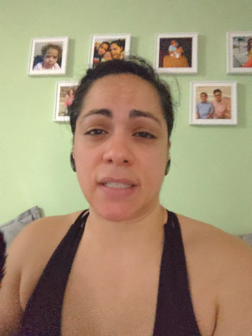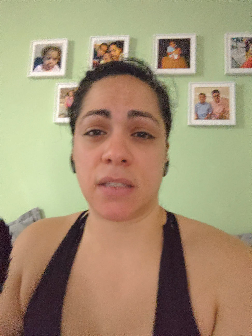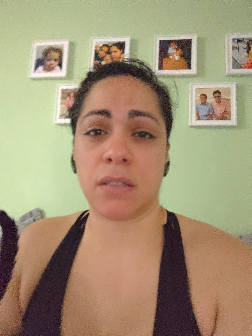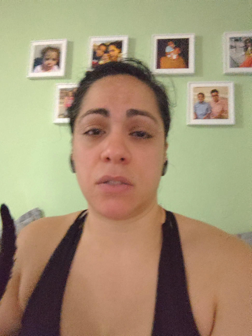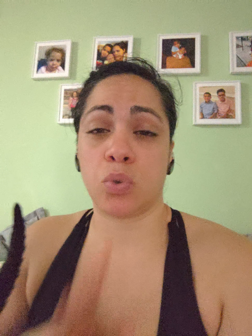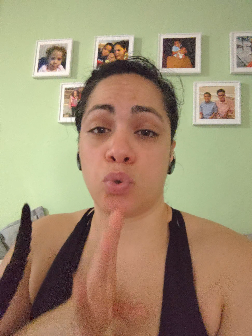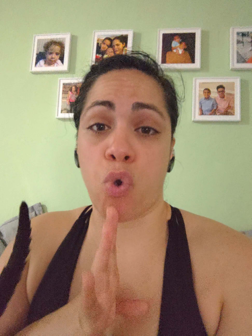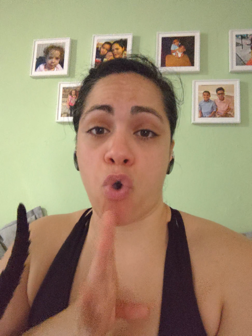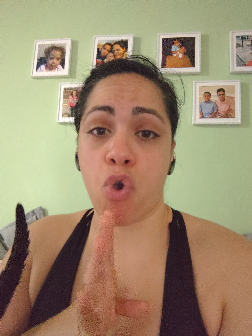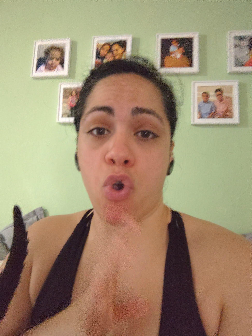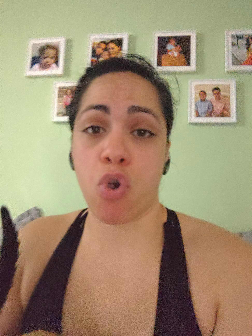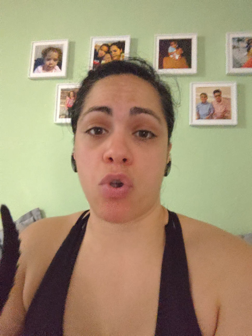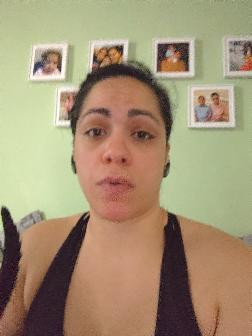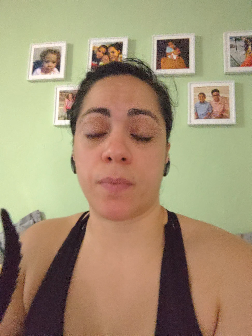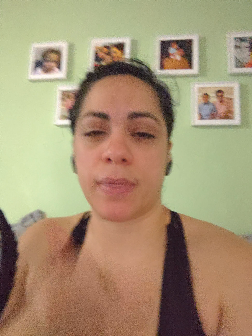talk